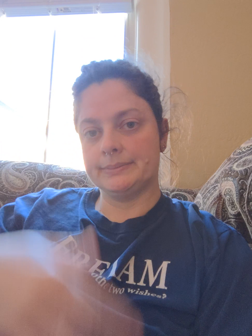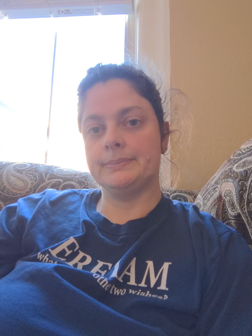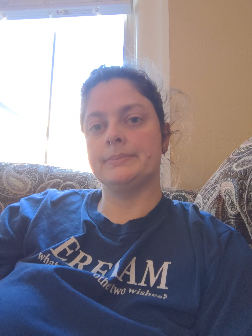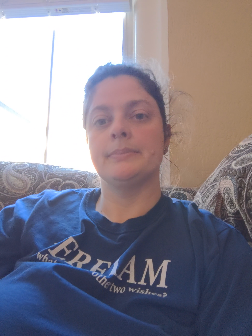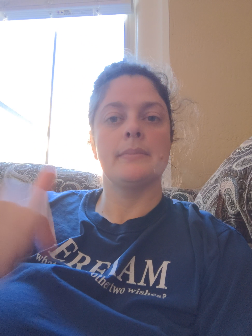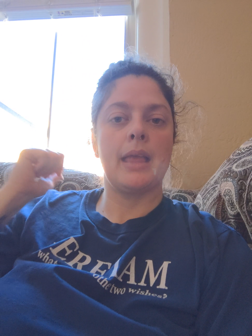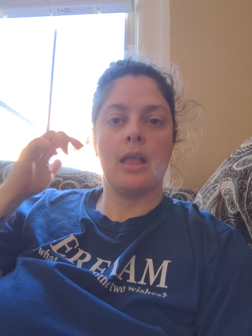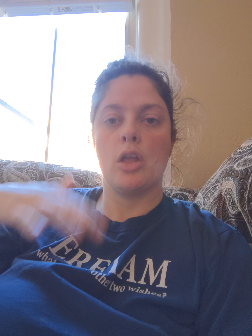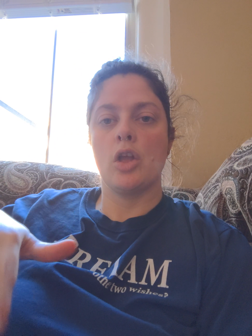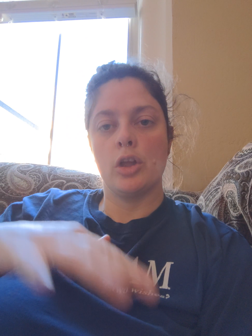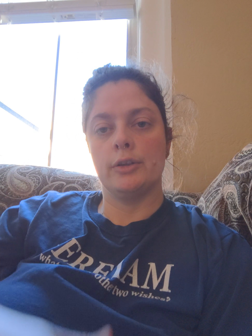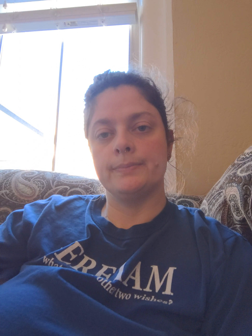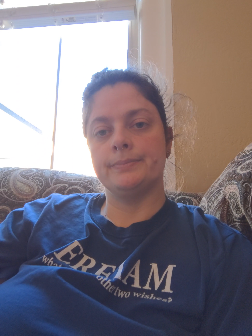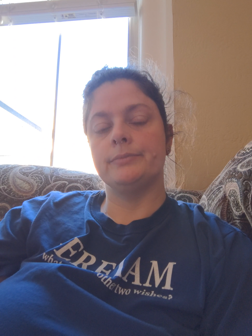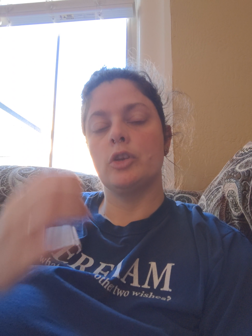backyard